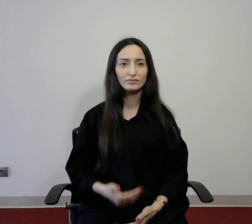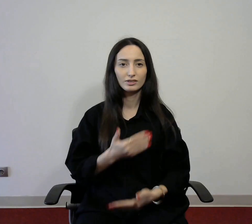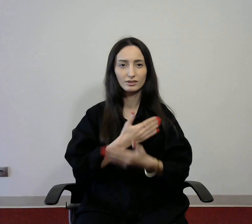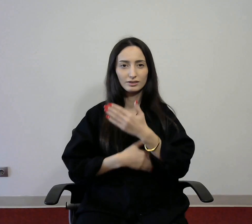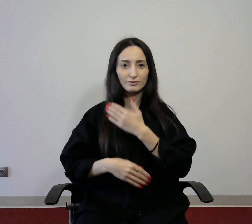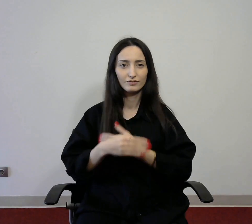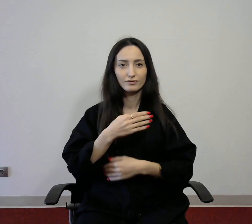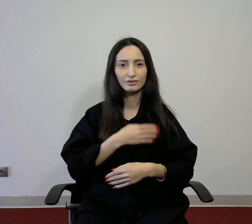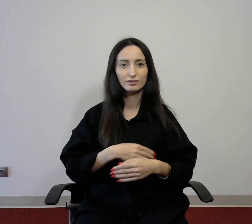əlil